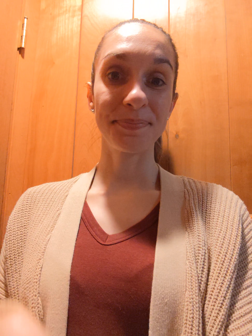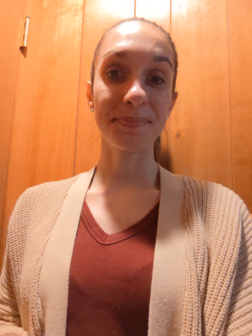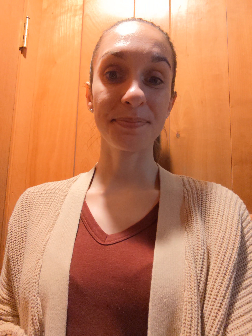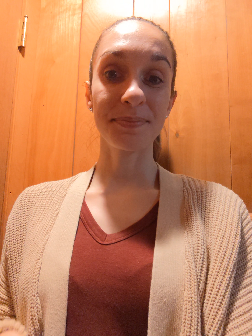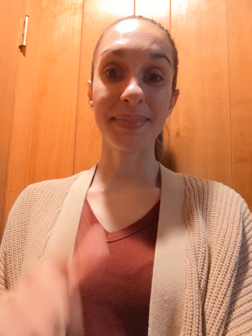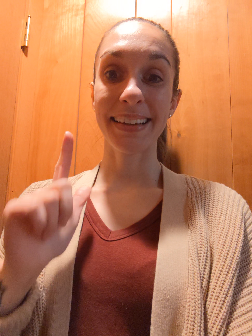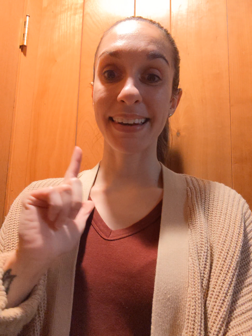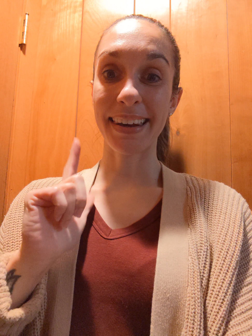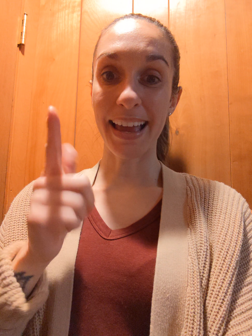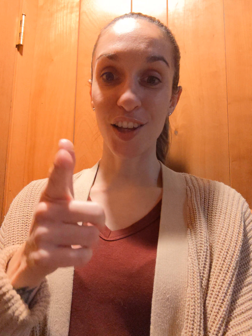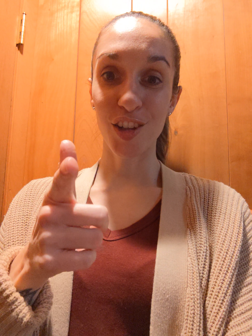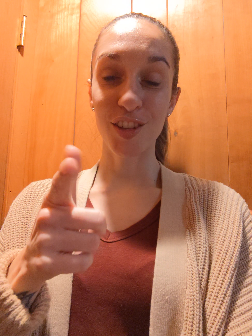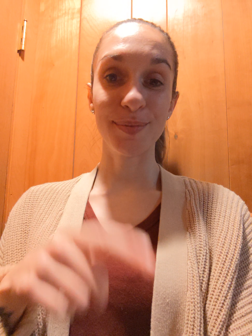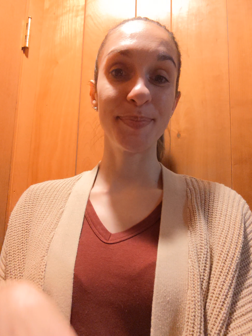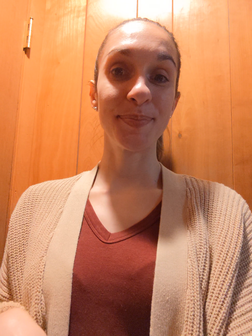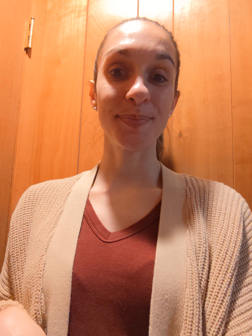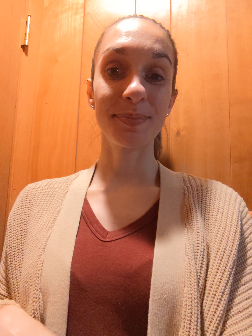later